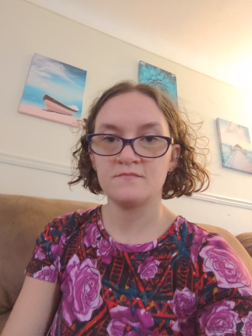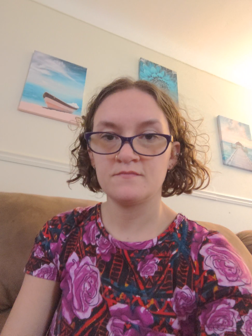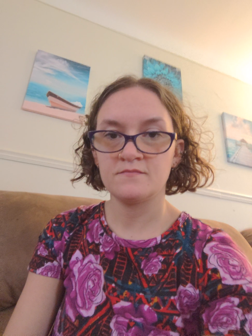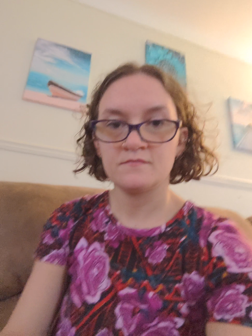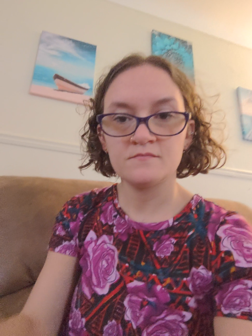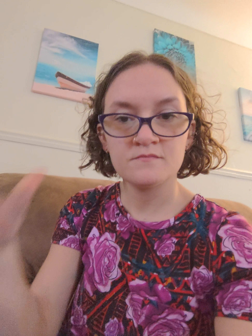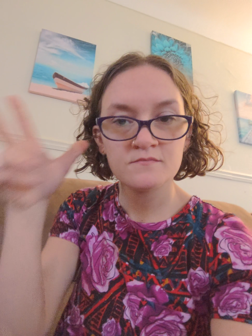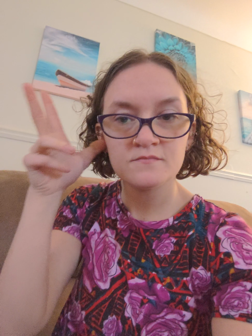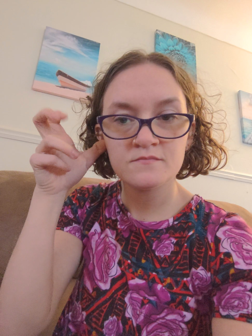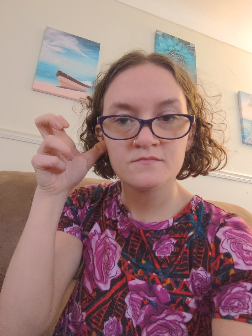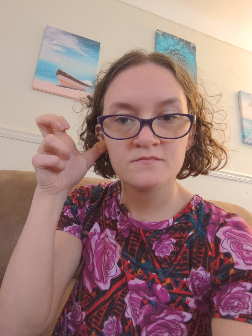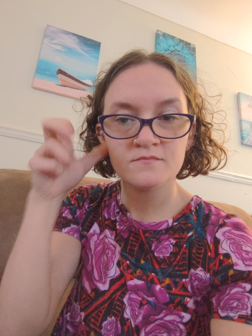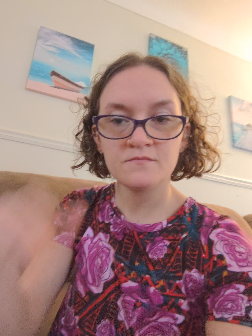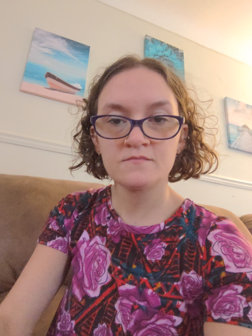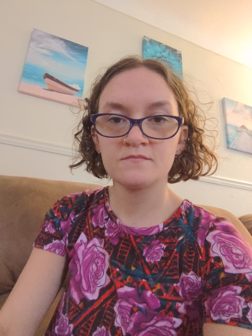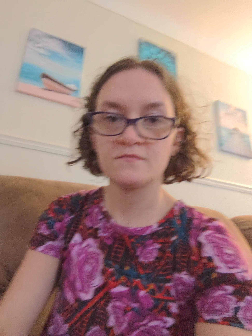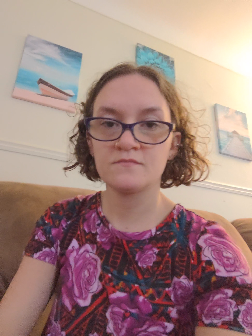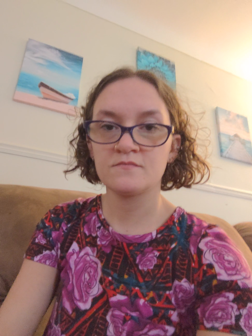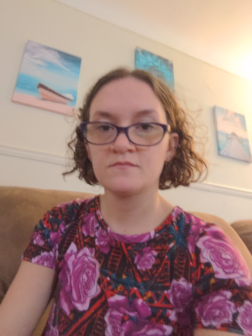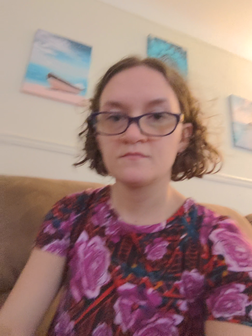hear